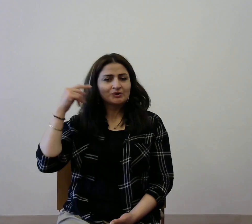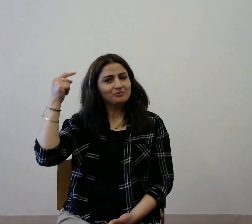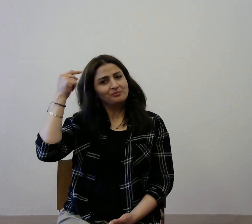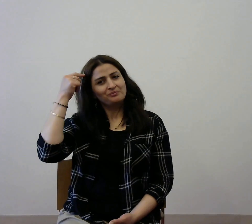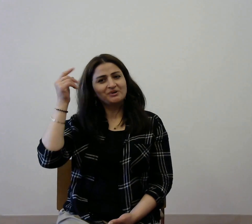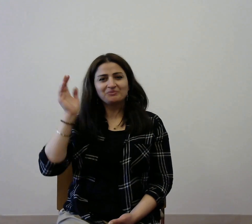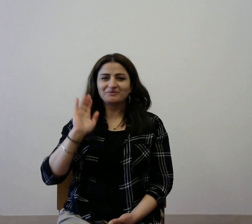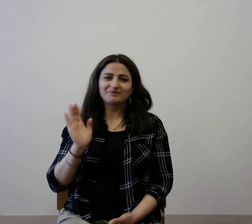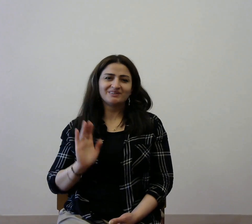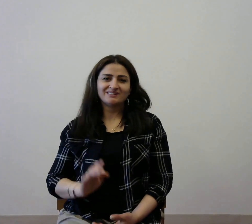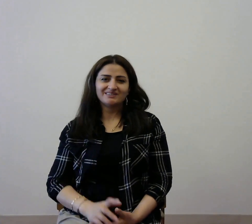bilmir